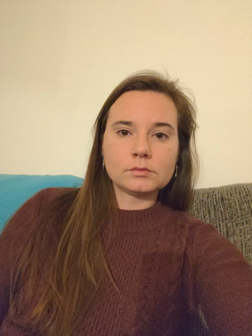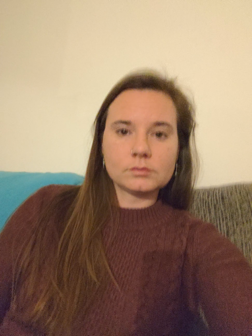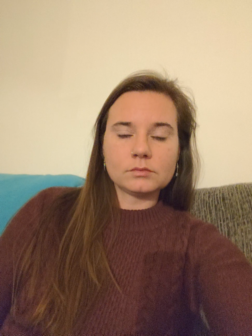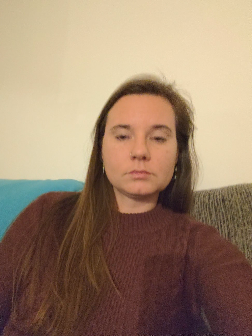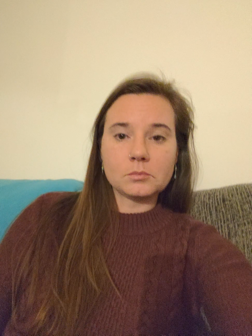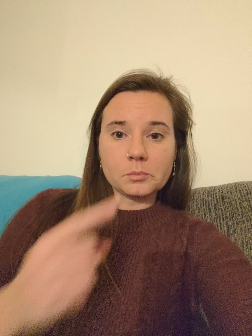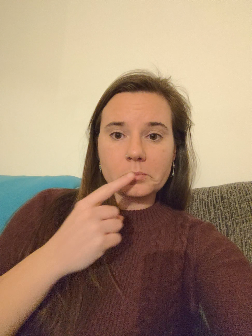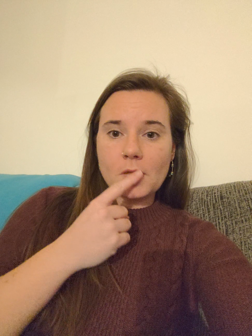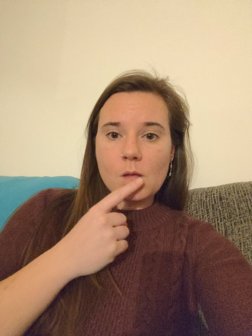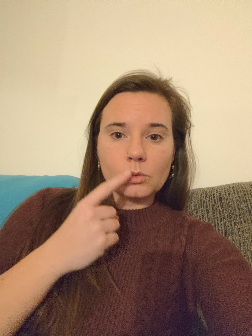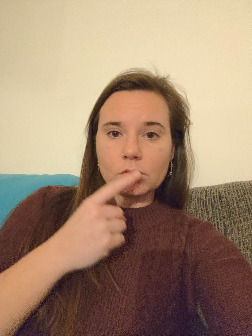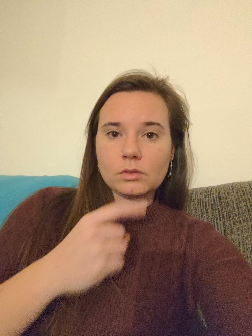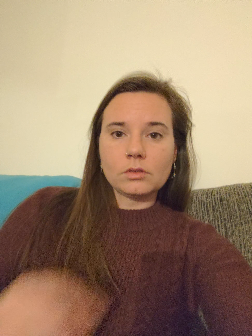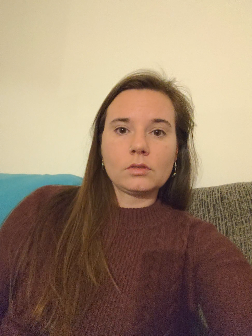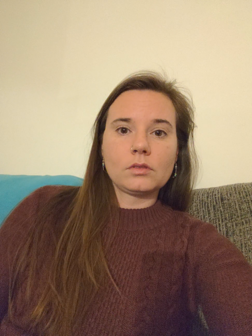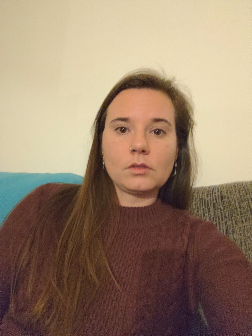mouth